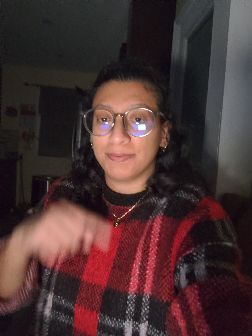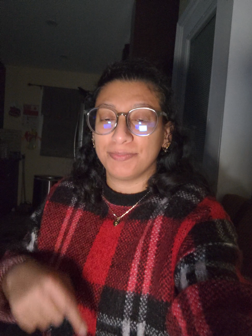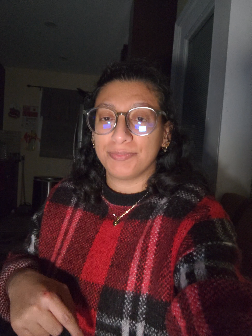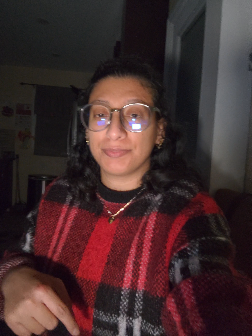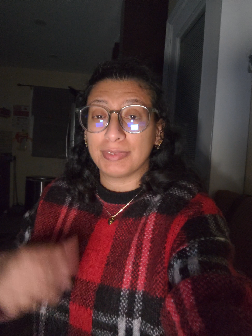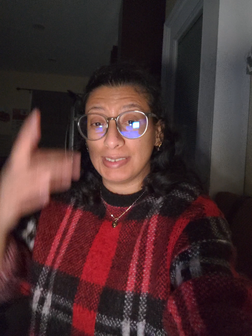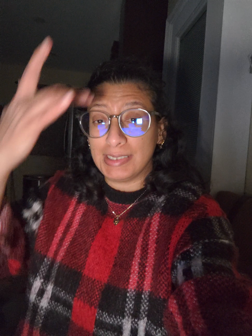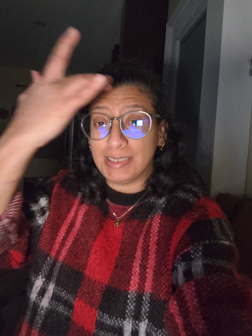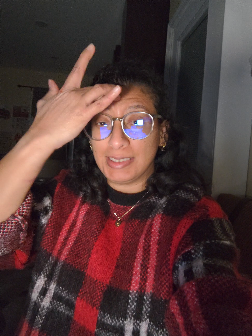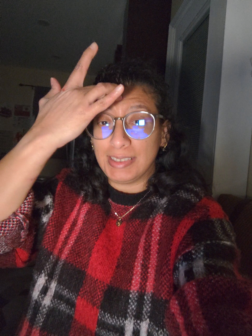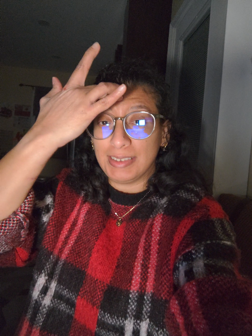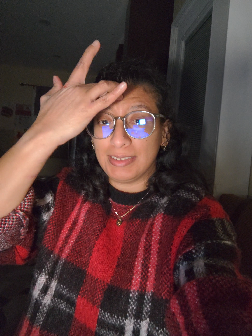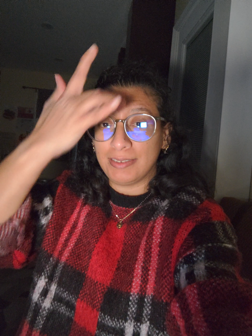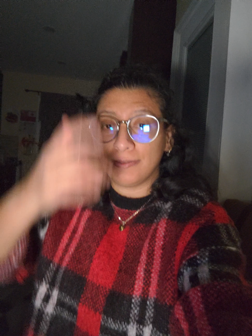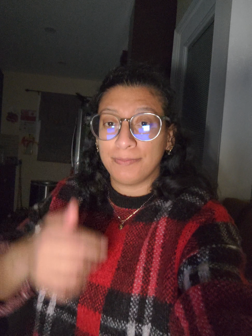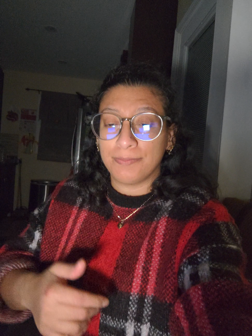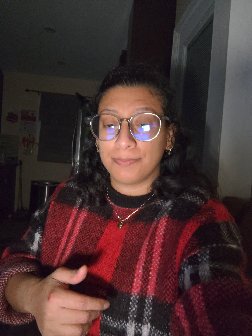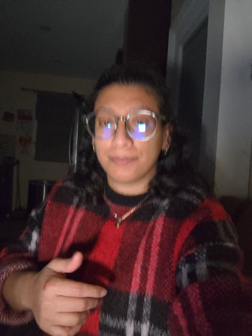sick